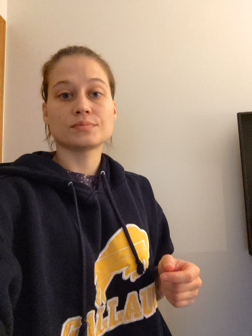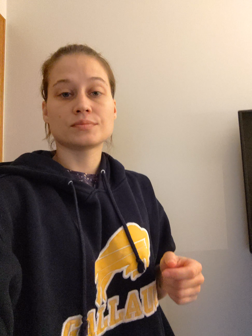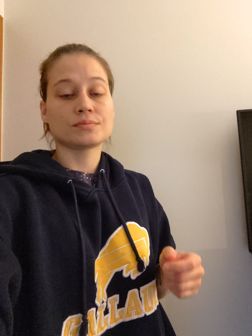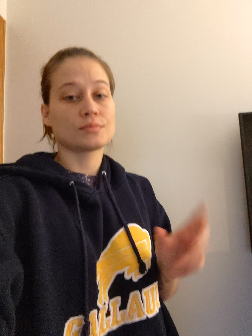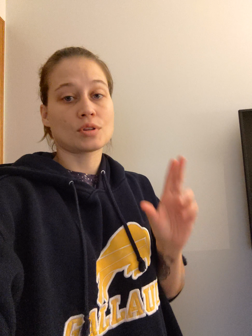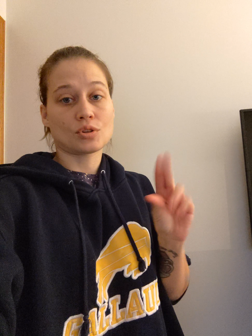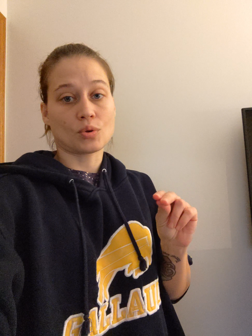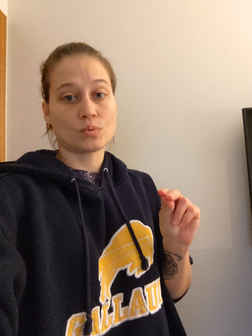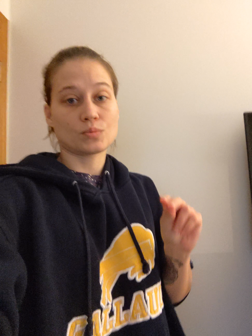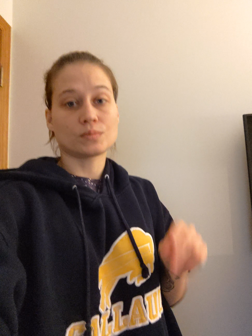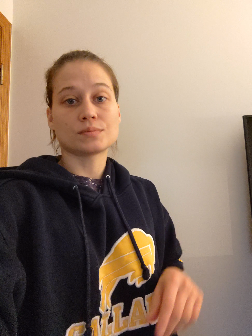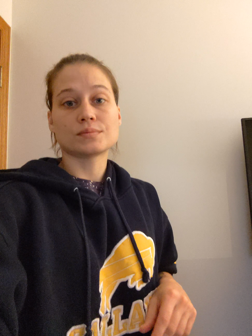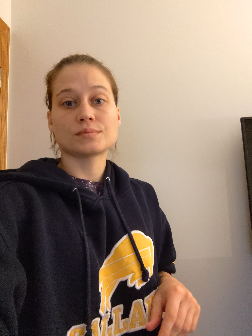no